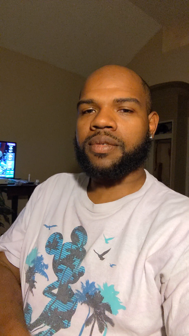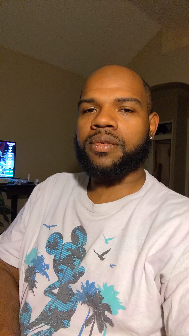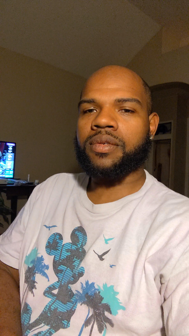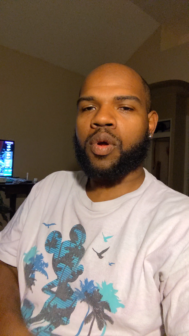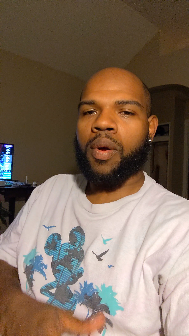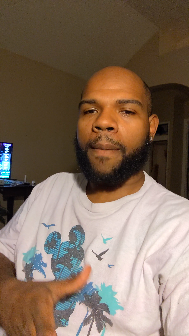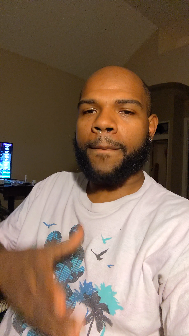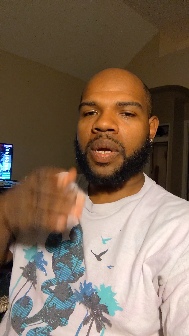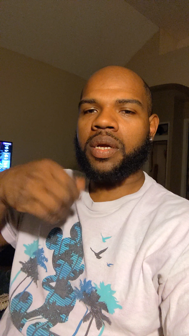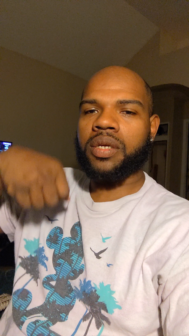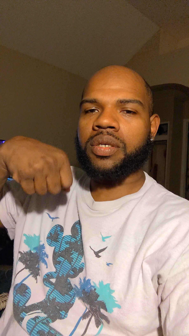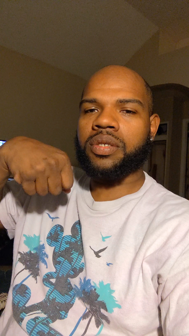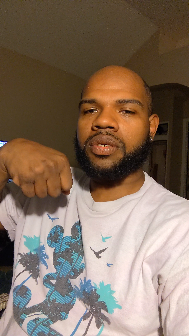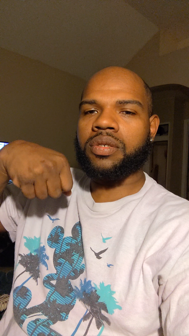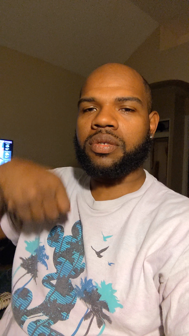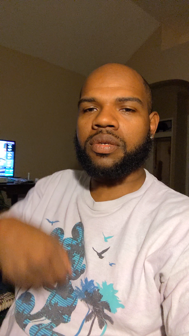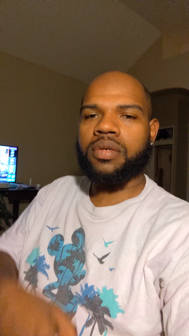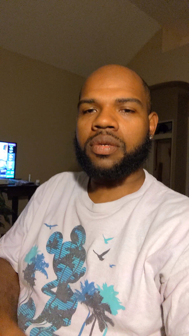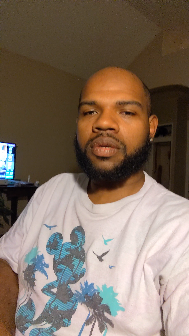bucket